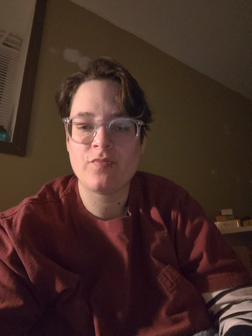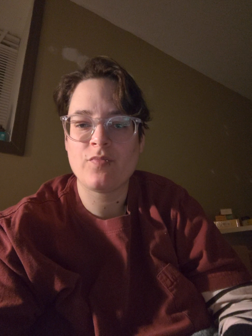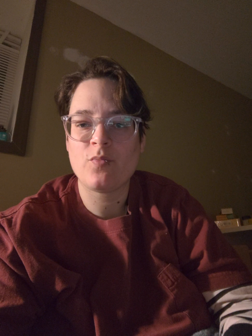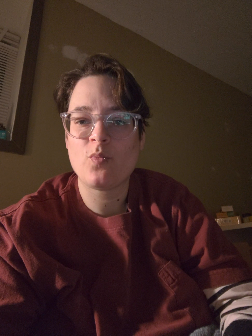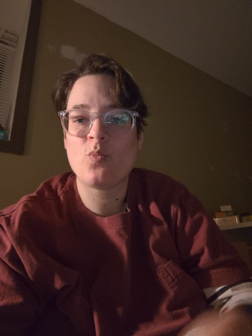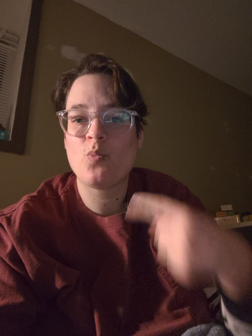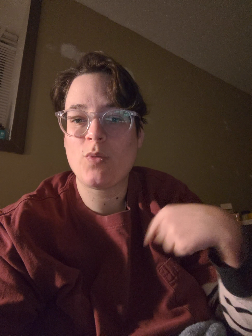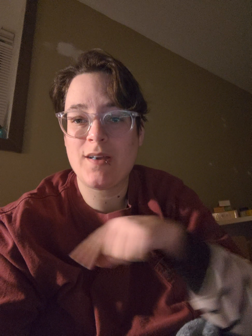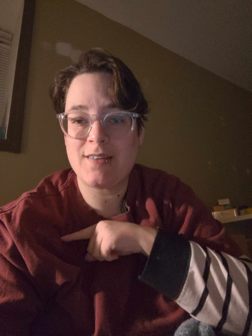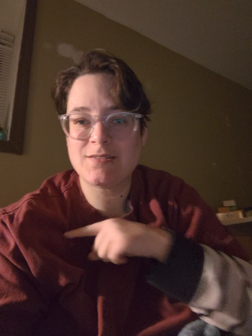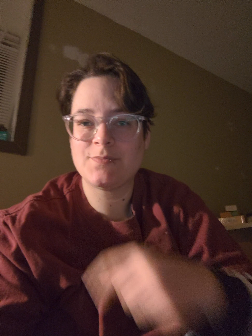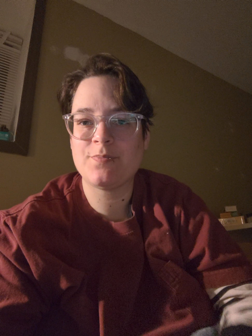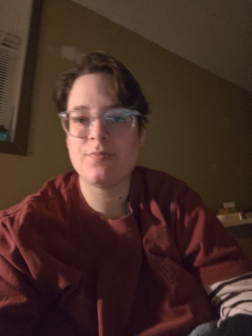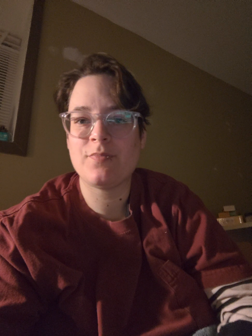we